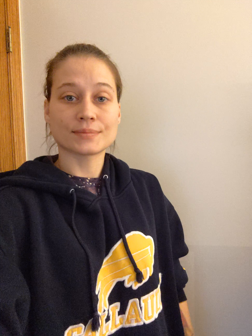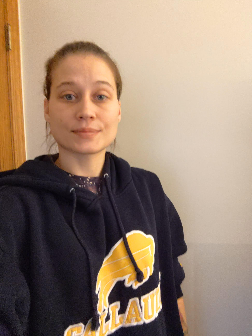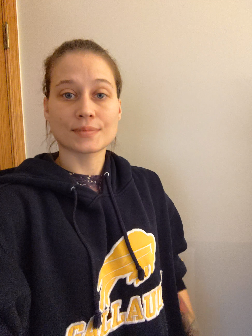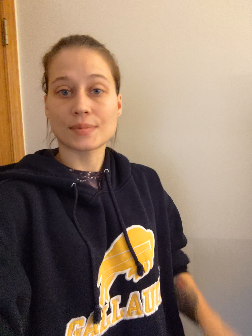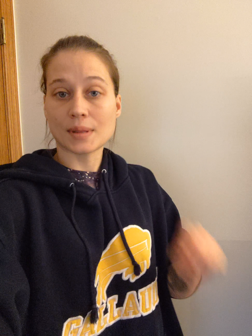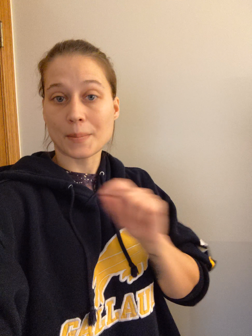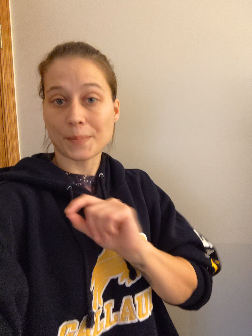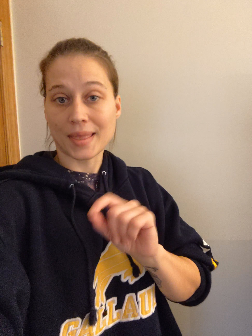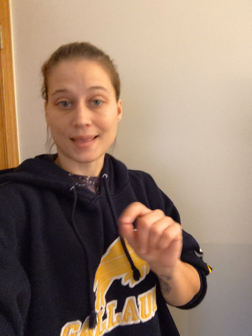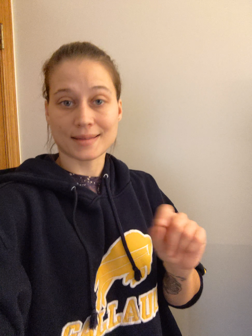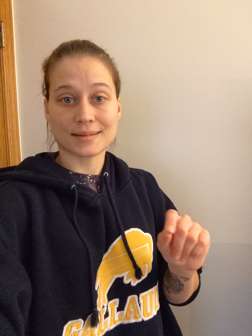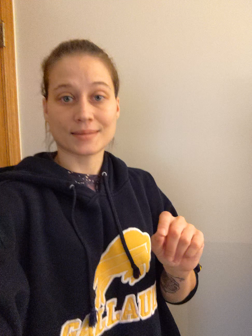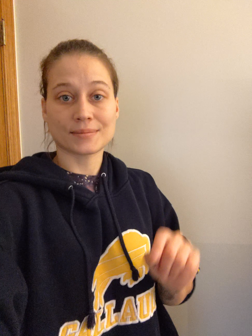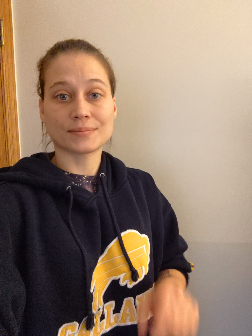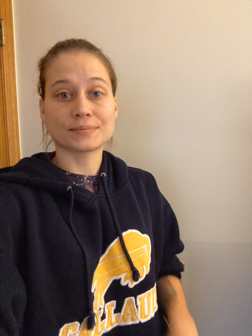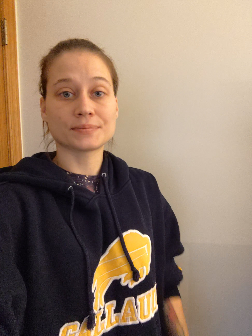pen